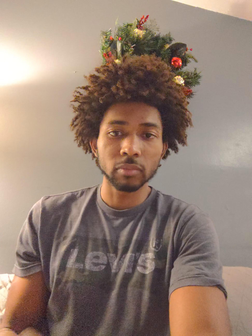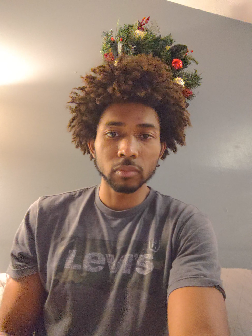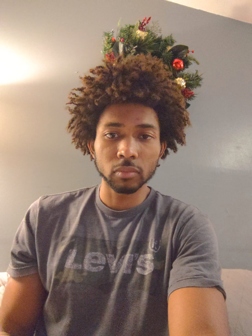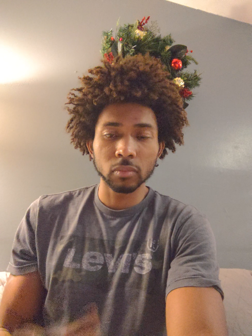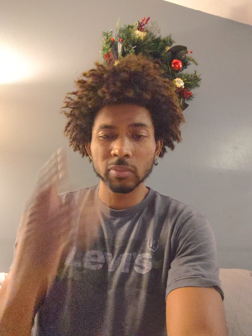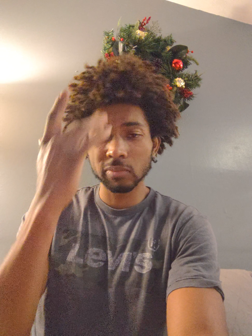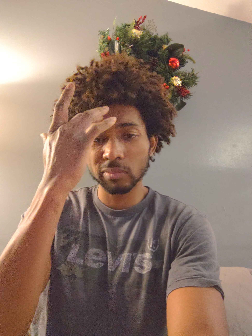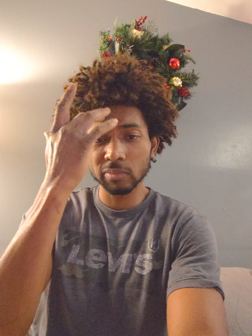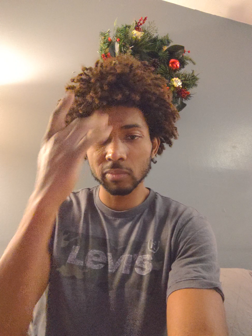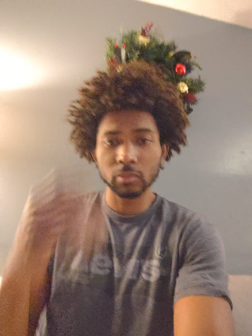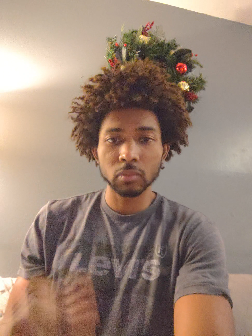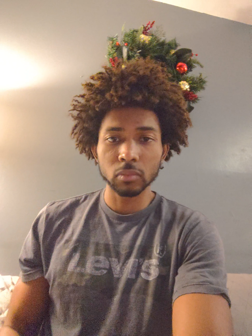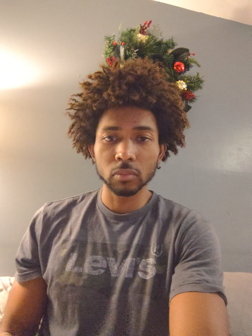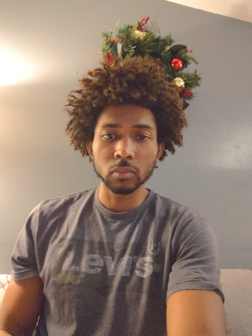sick